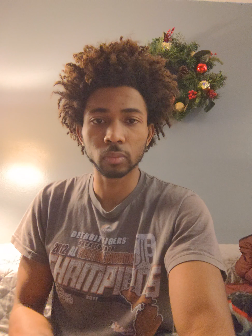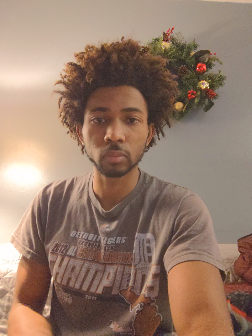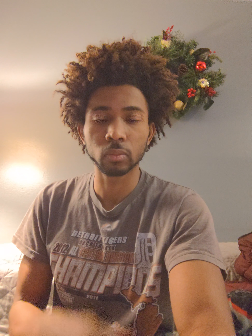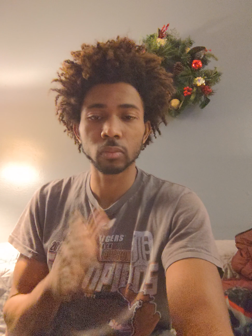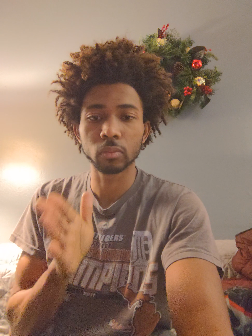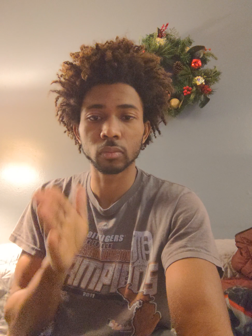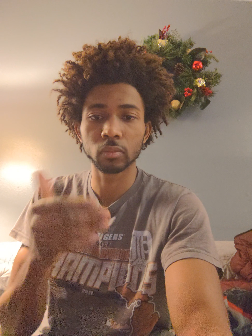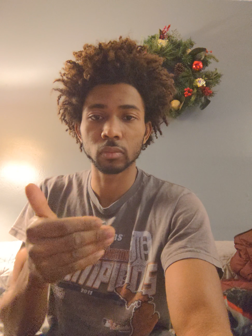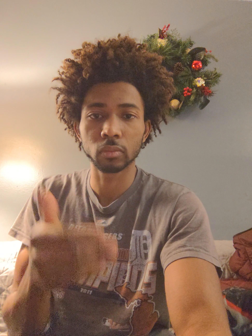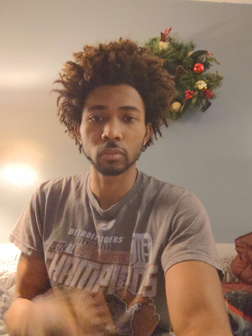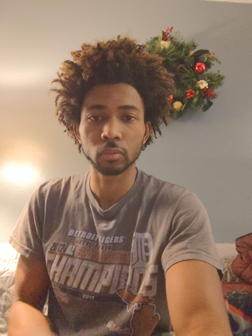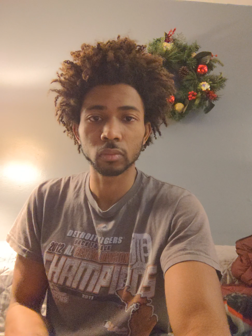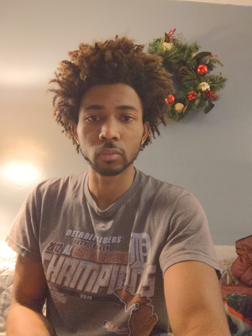room